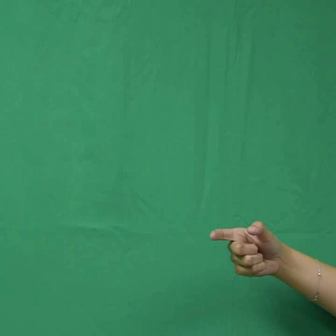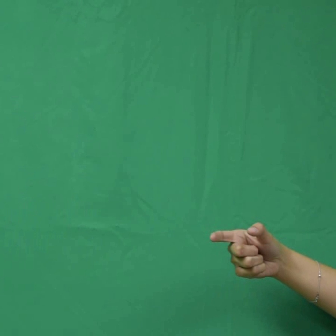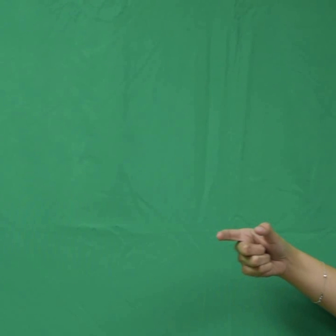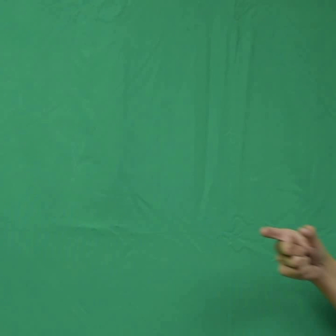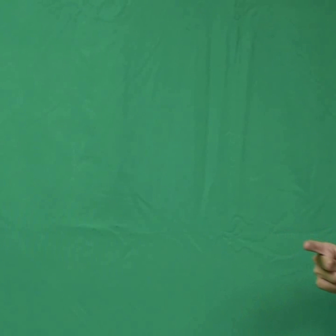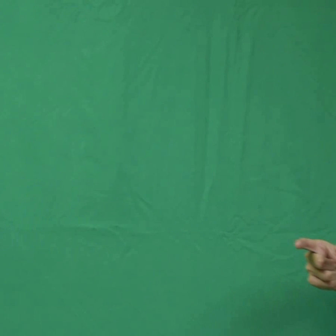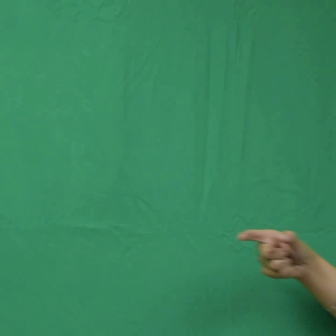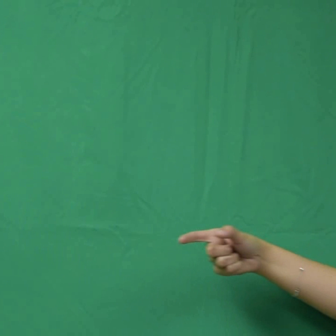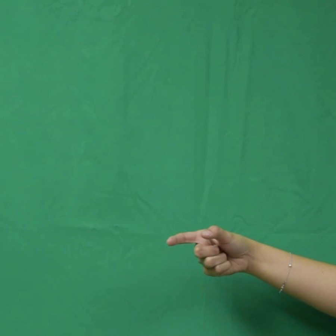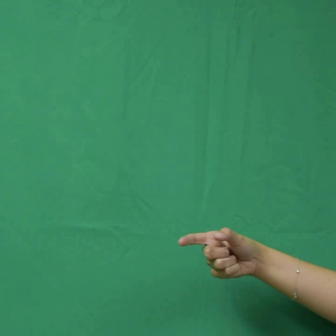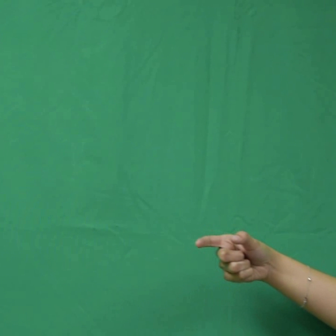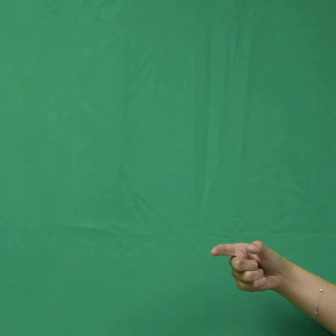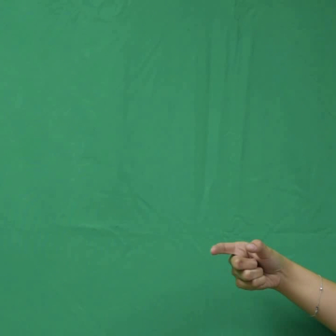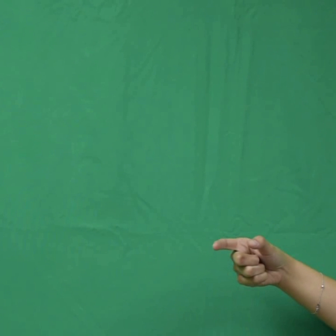X